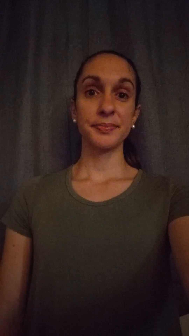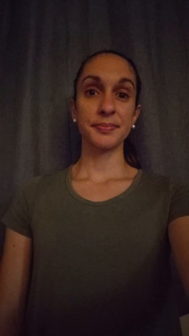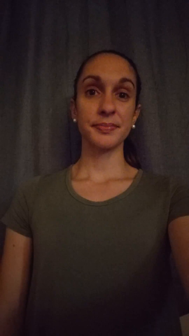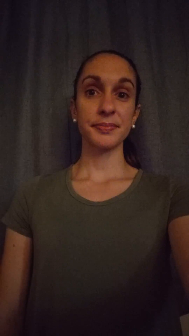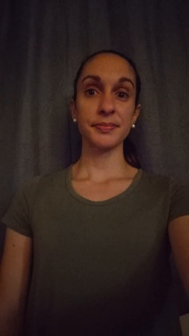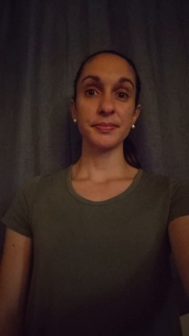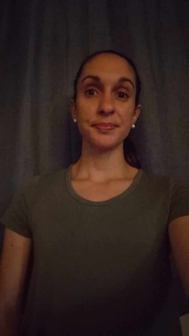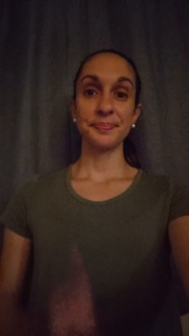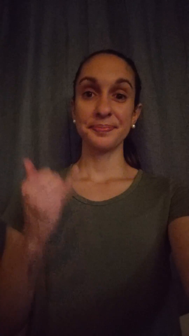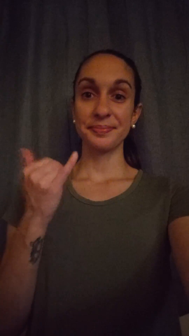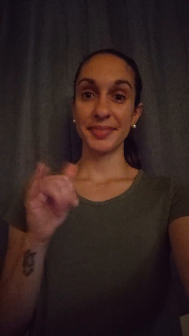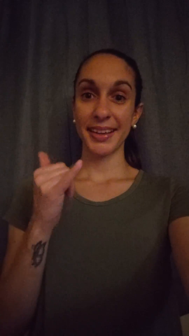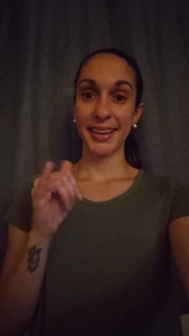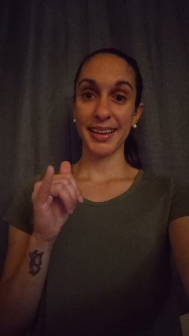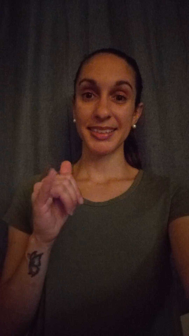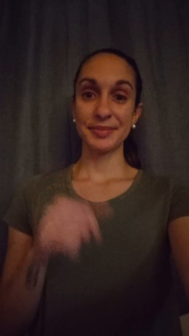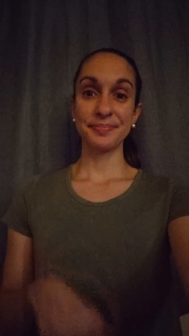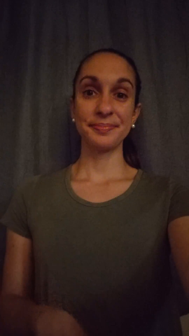play